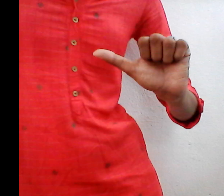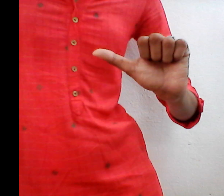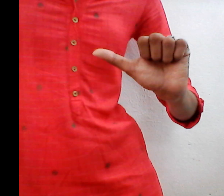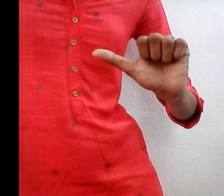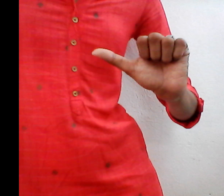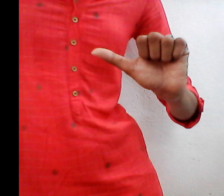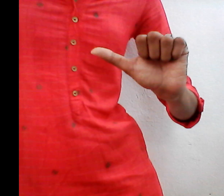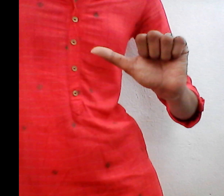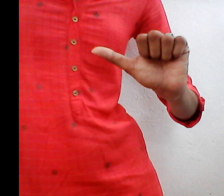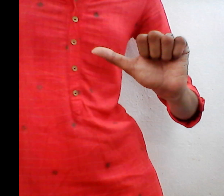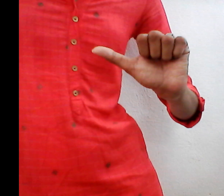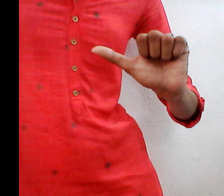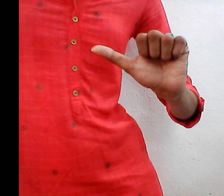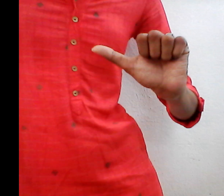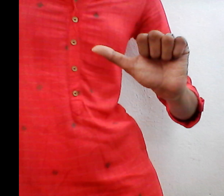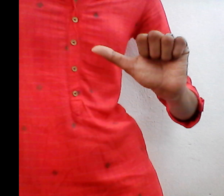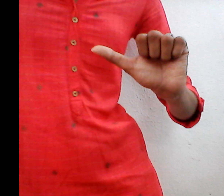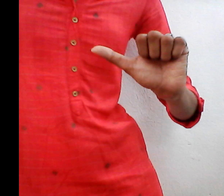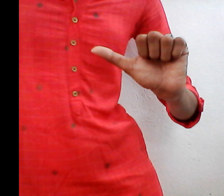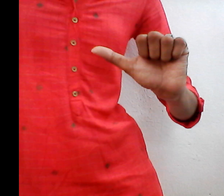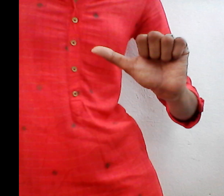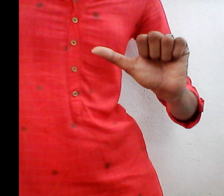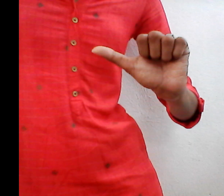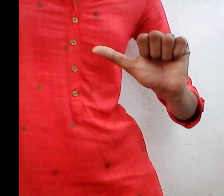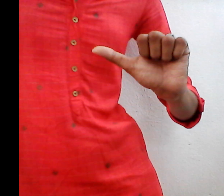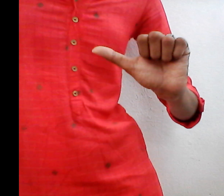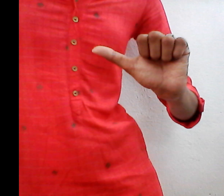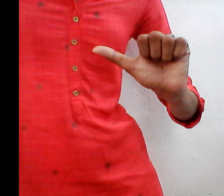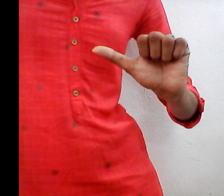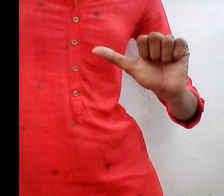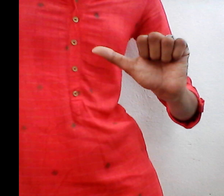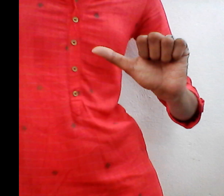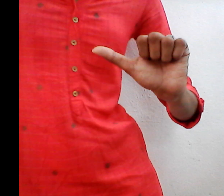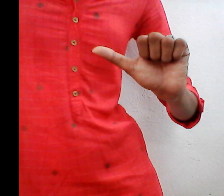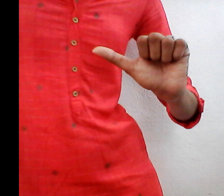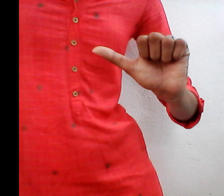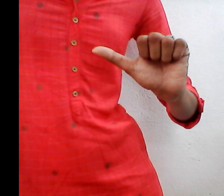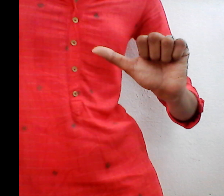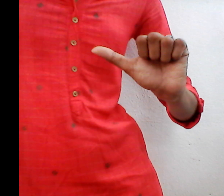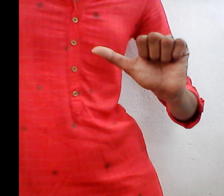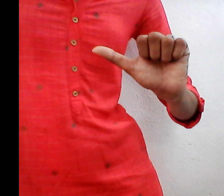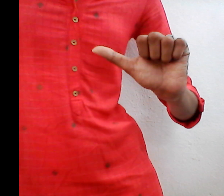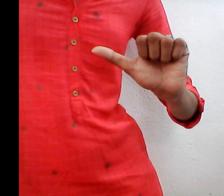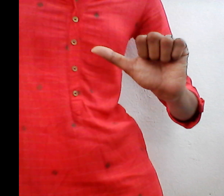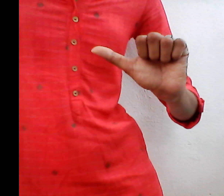എ